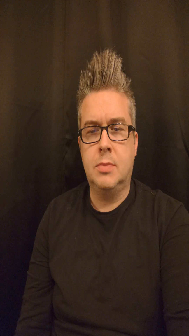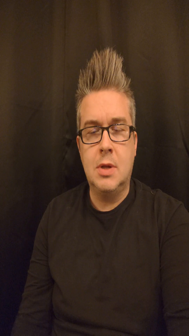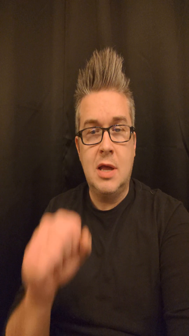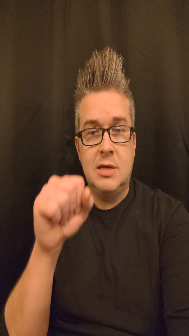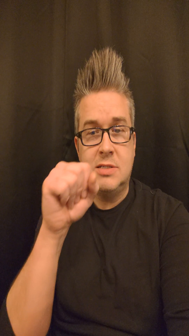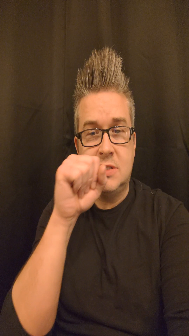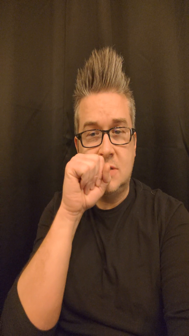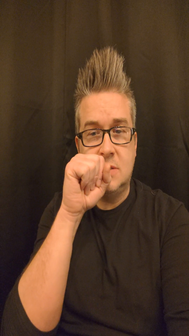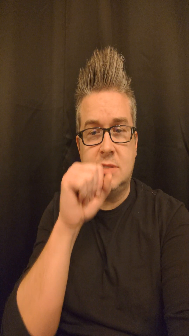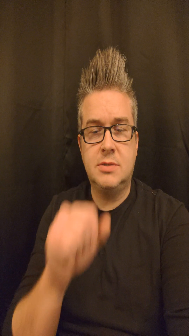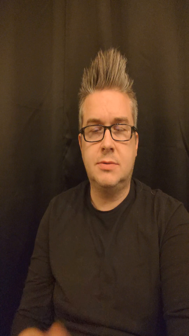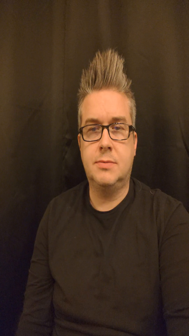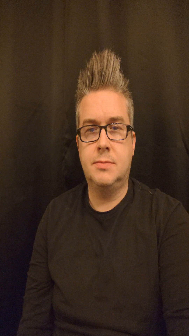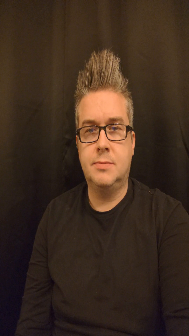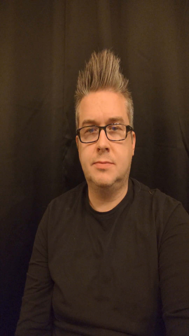carrot